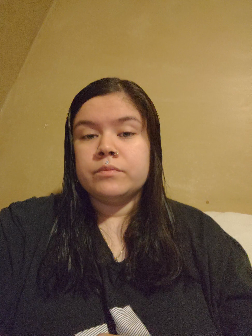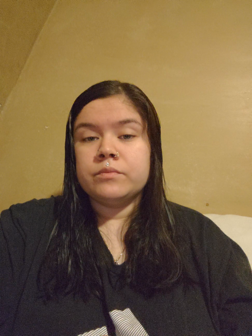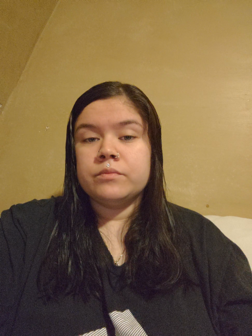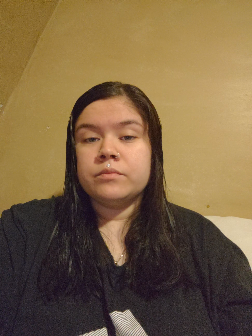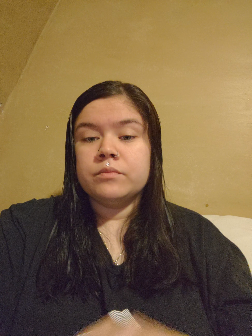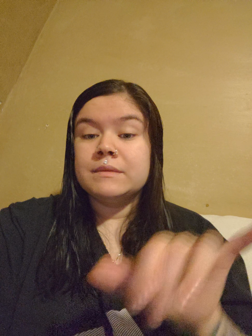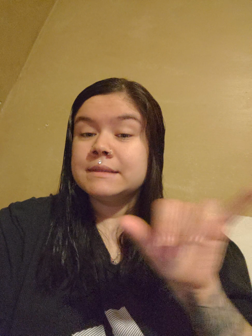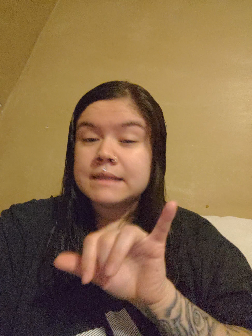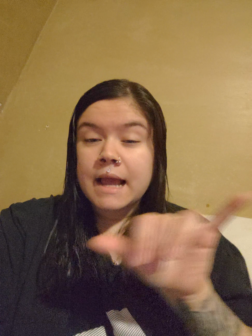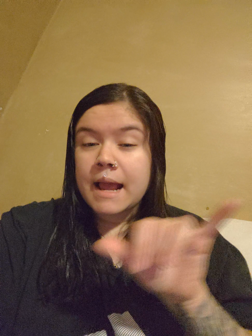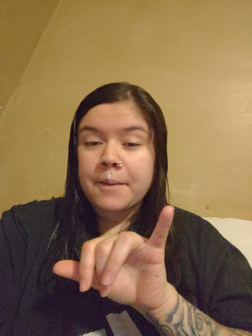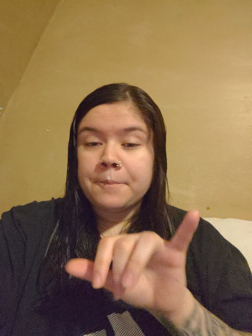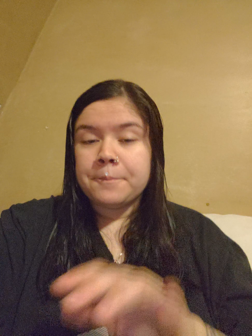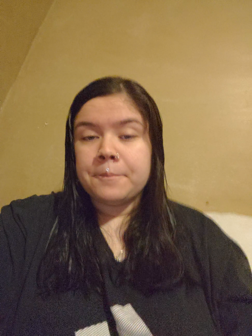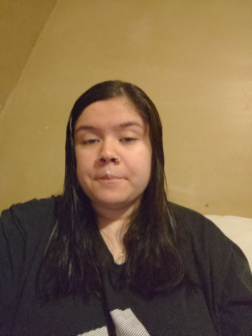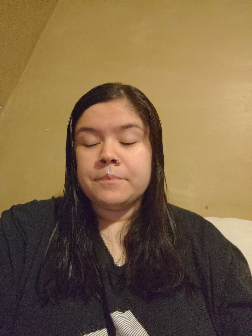same